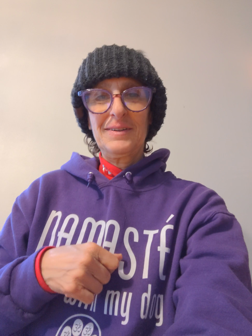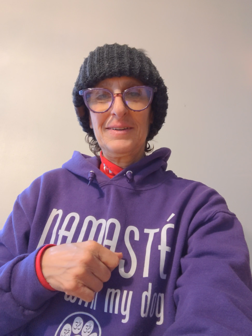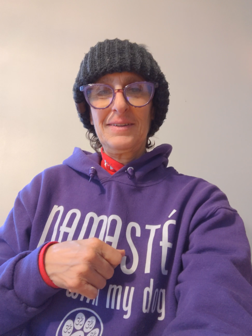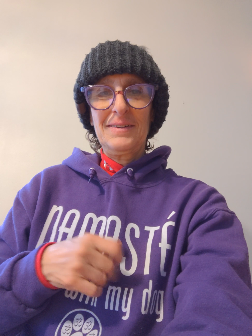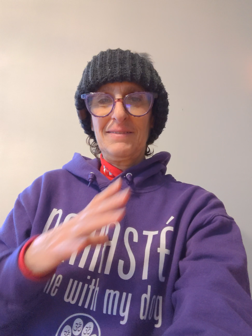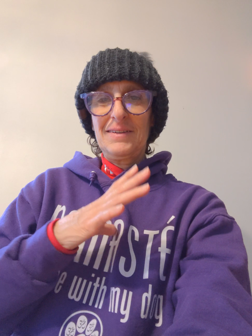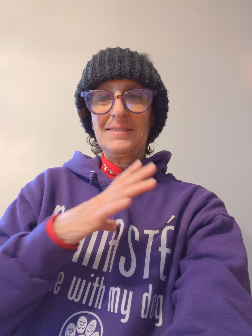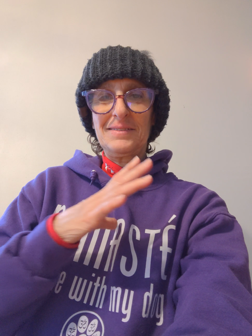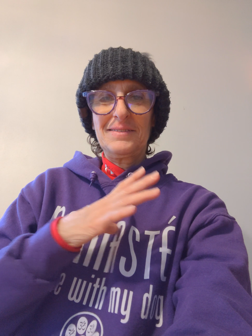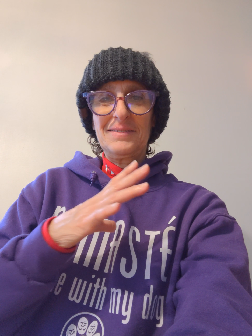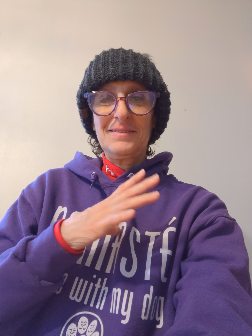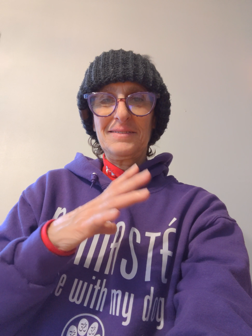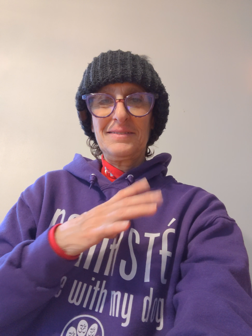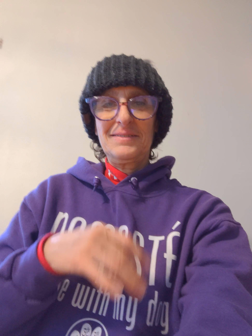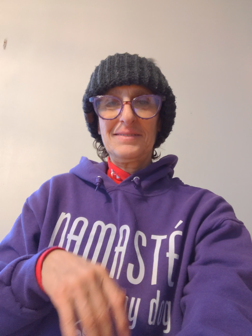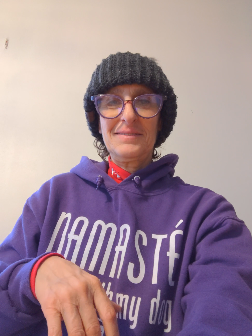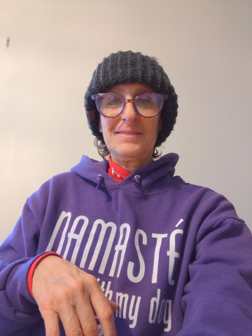fine